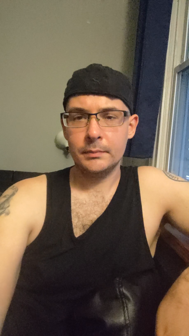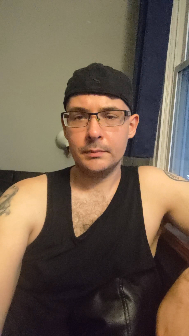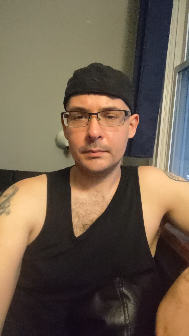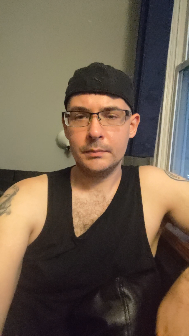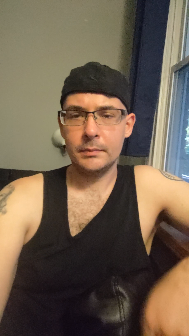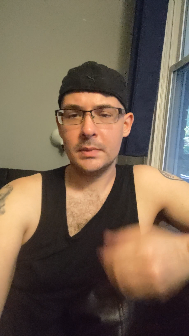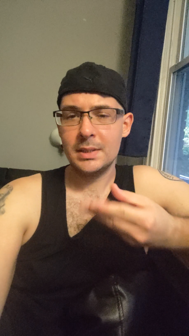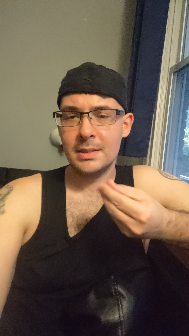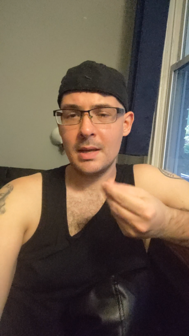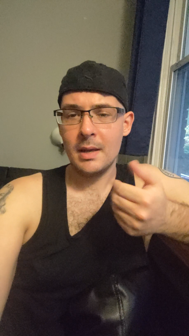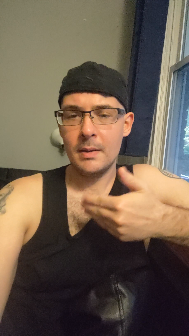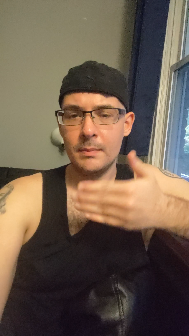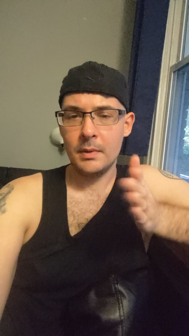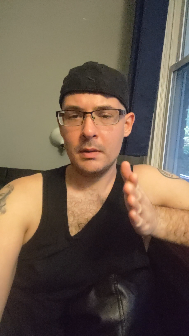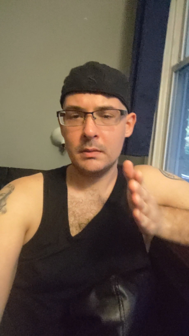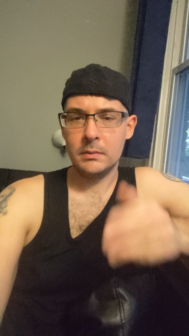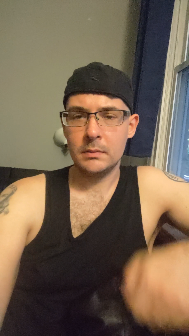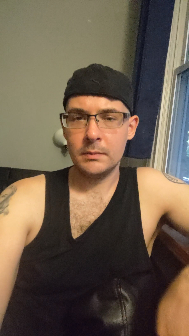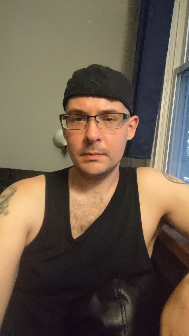sandbox